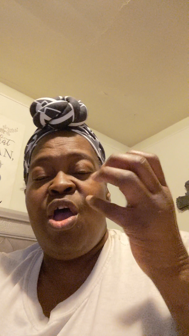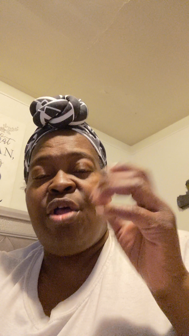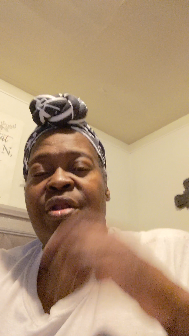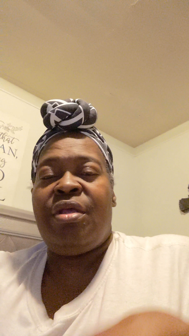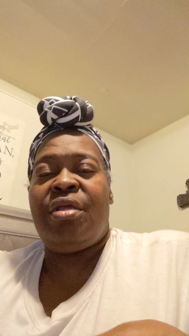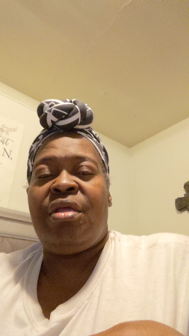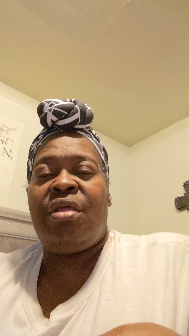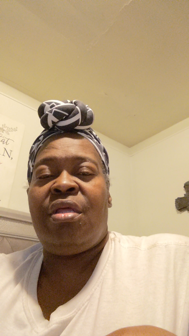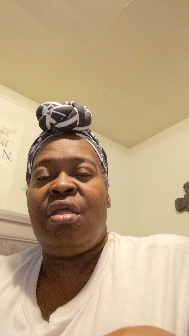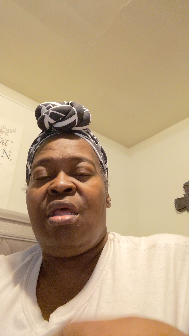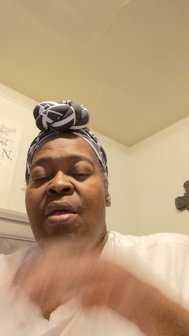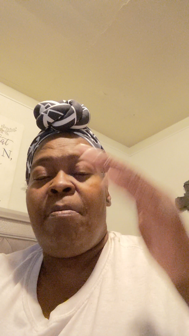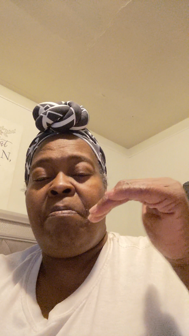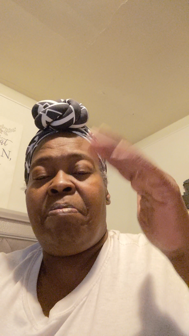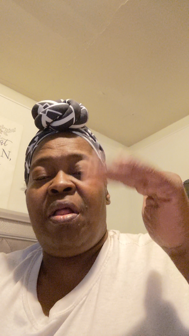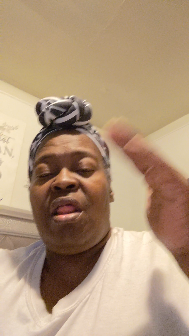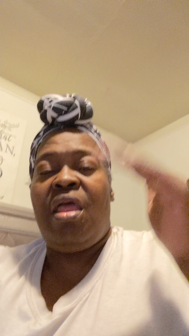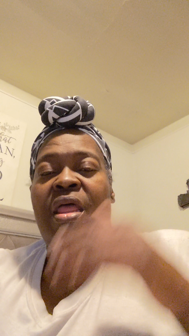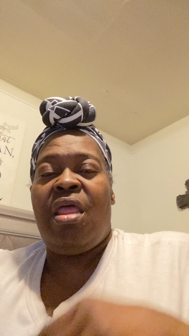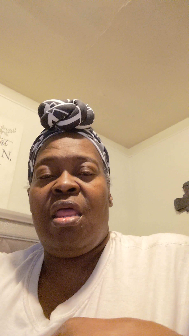build